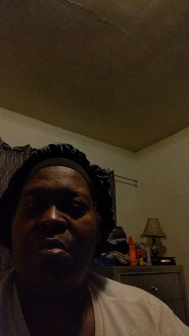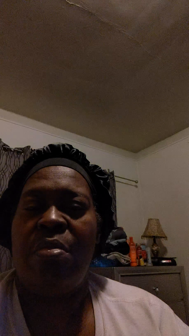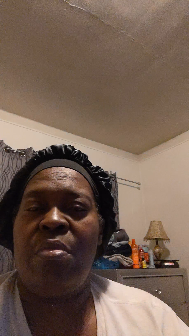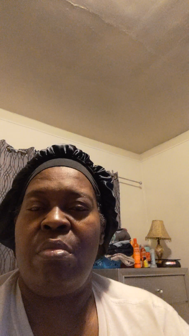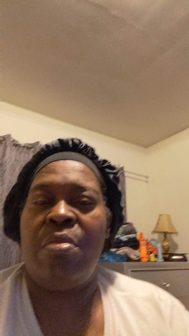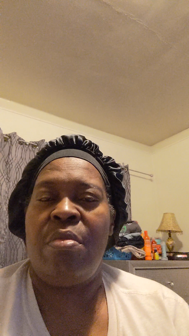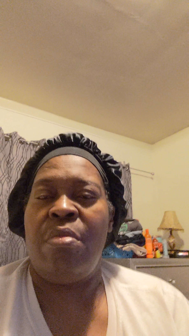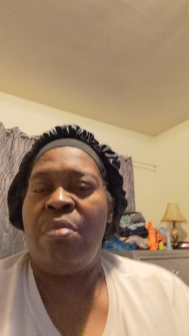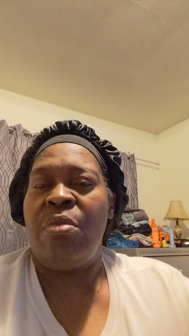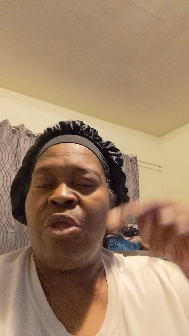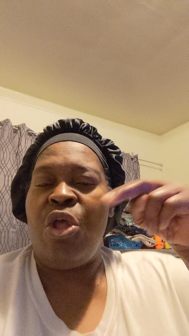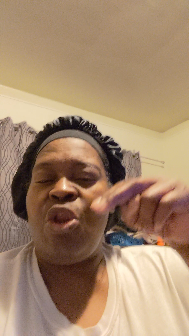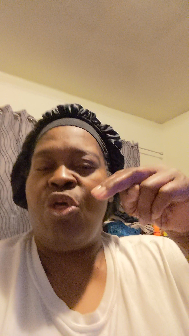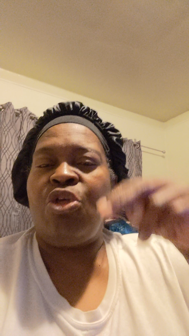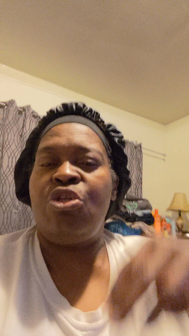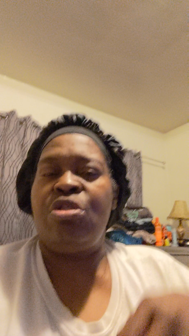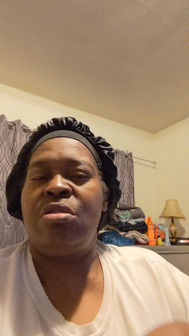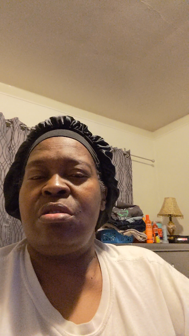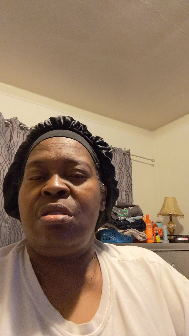nurse